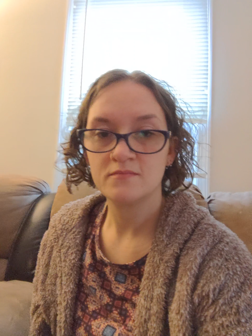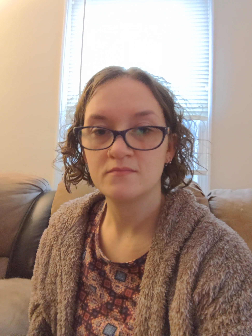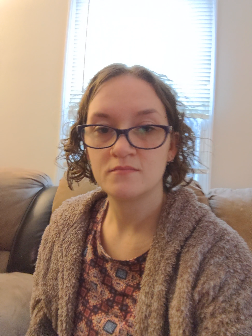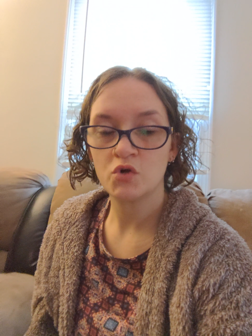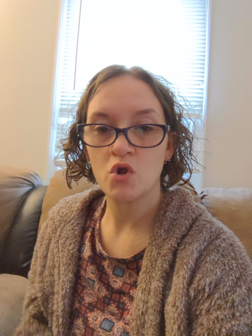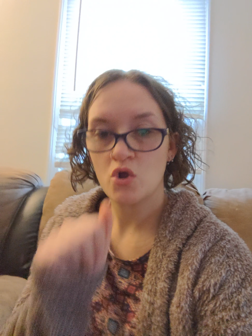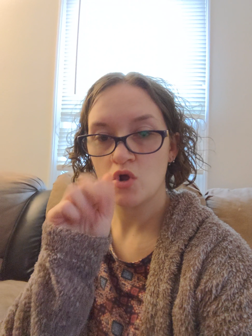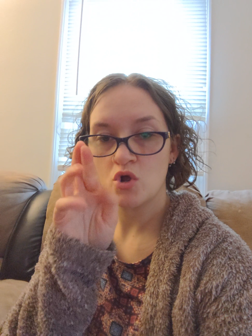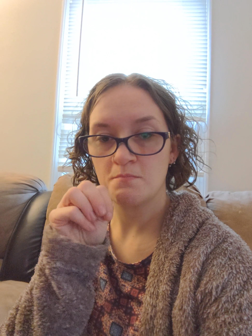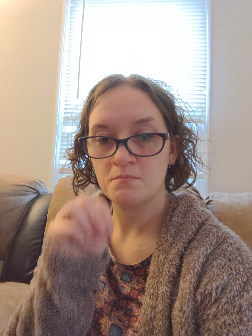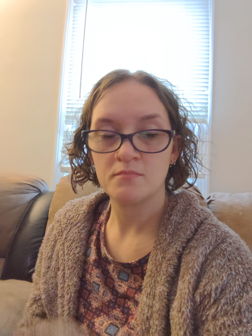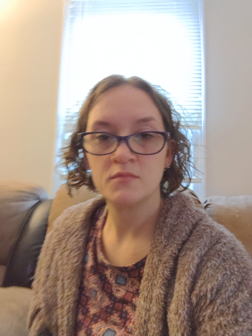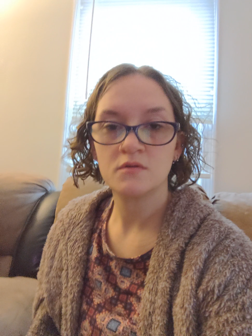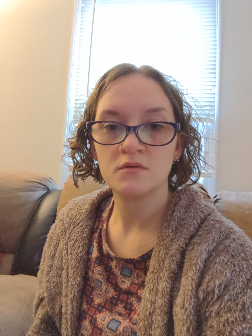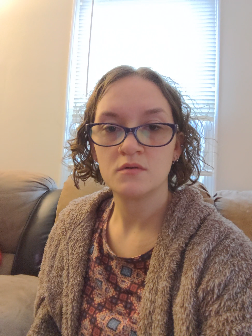arm